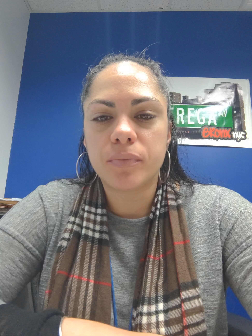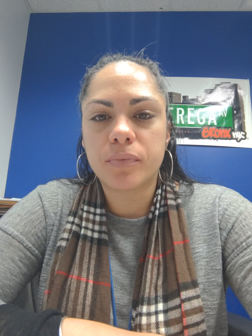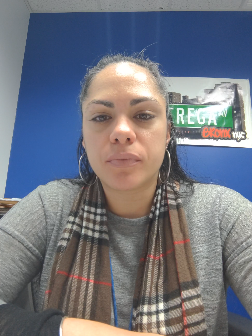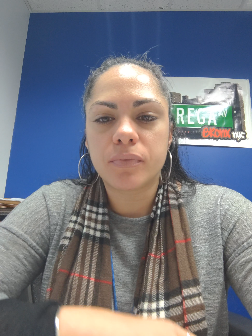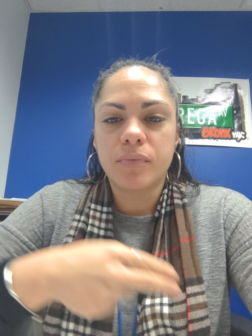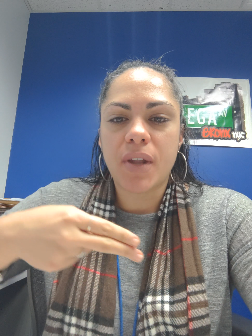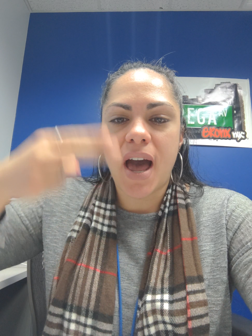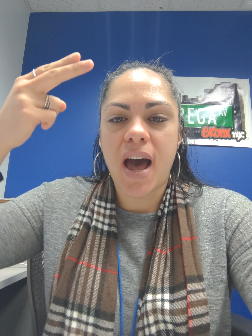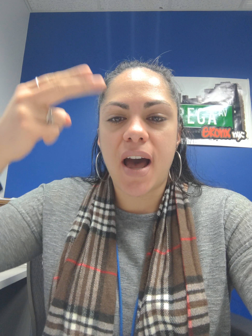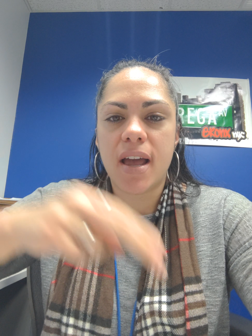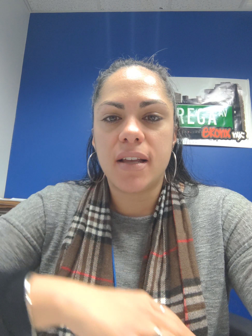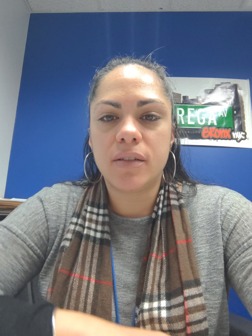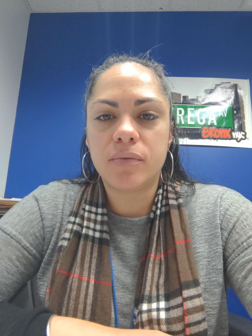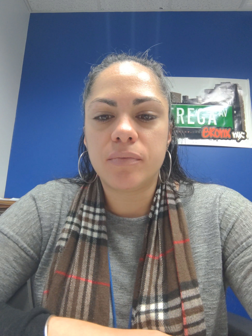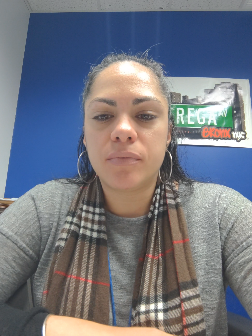high